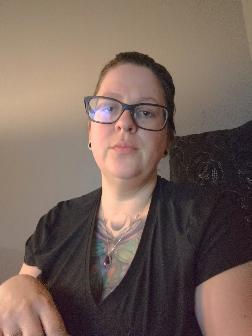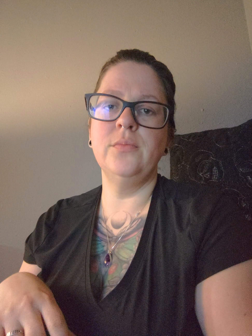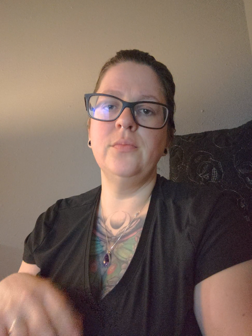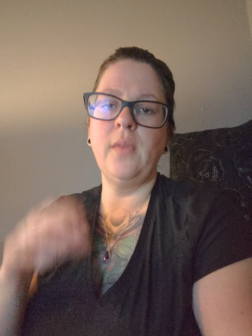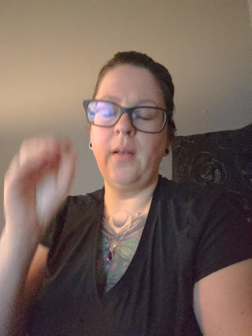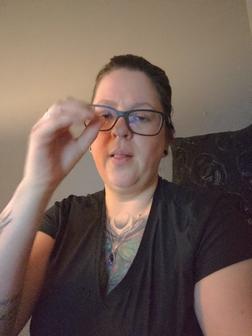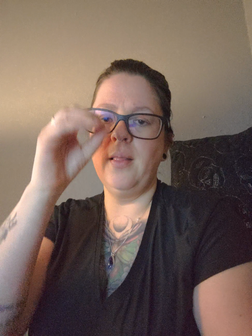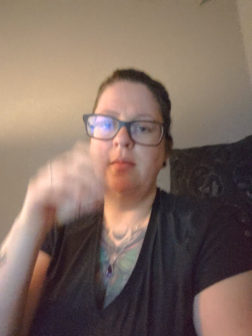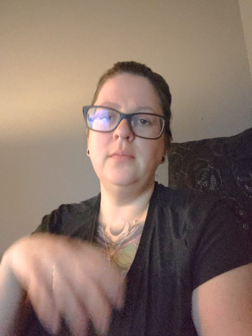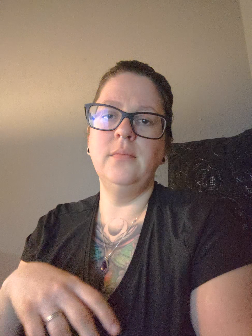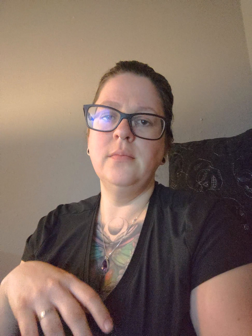owl